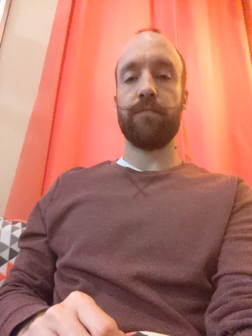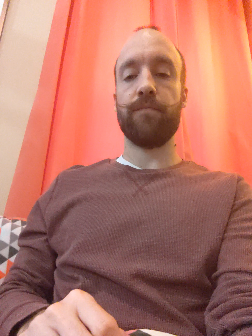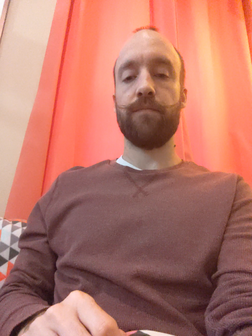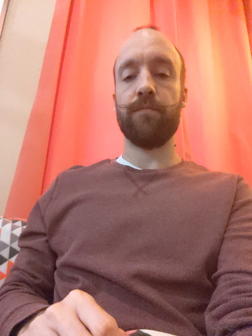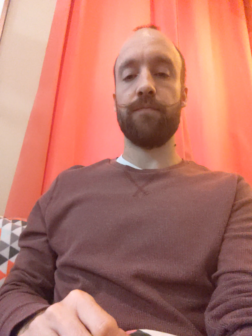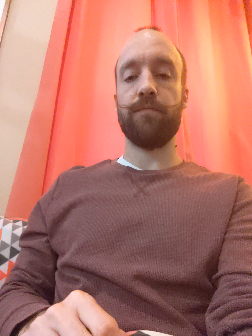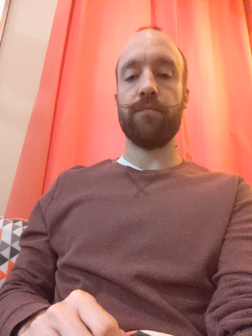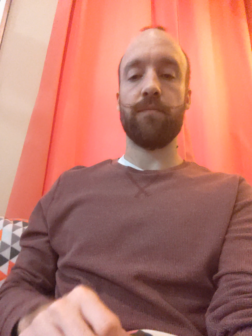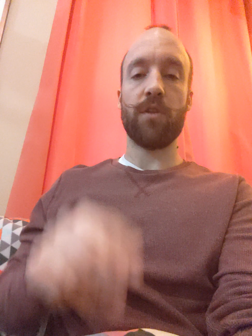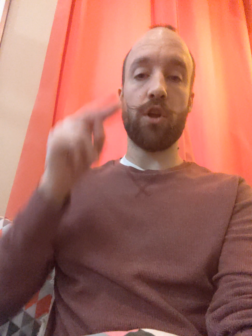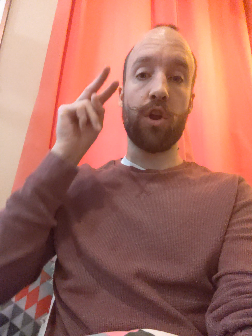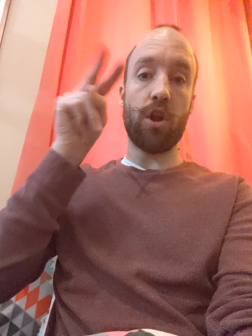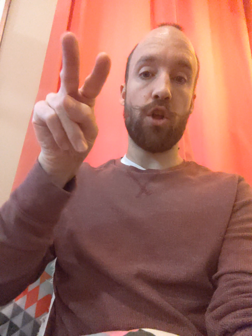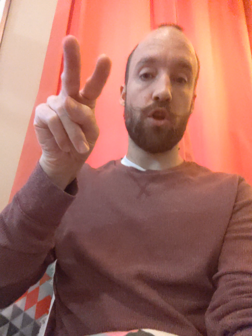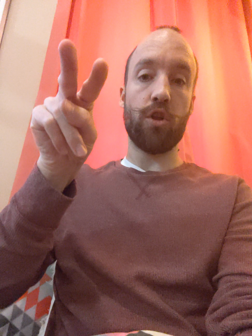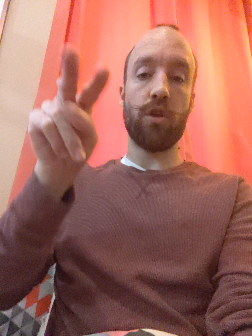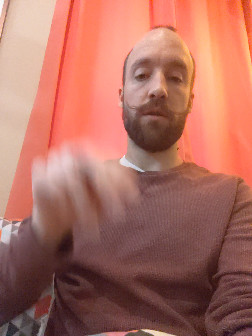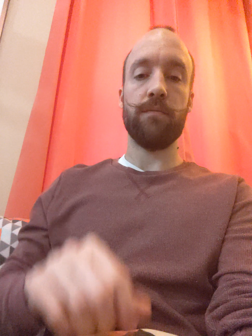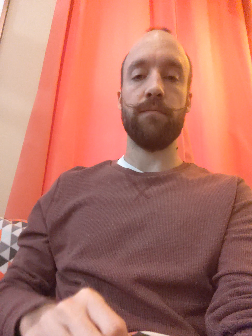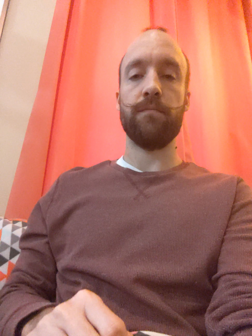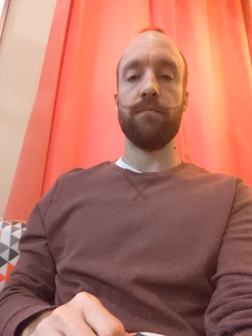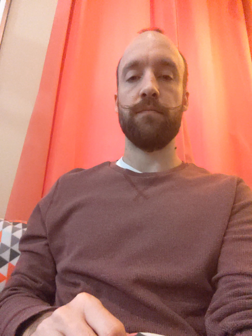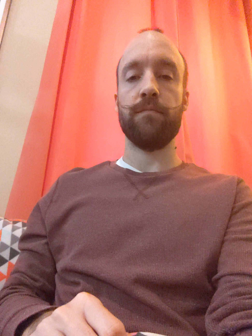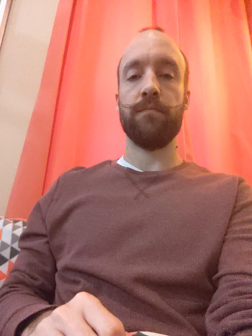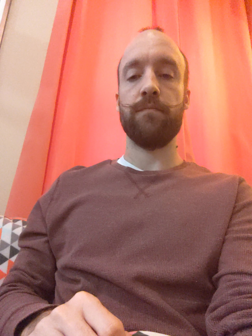look